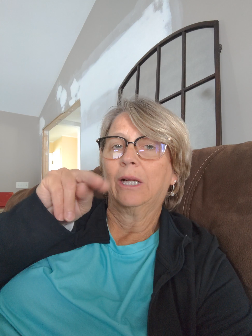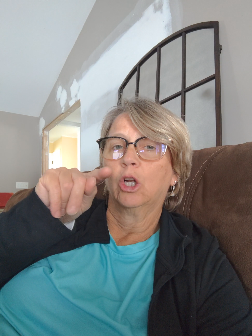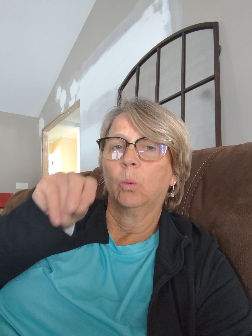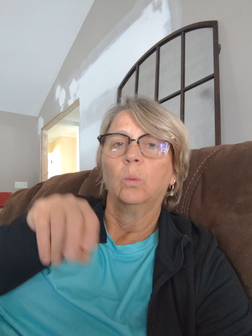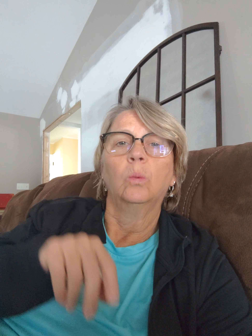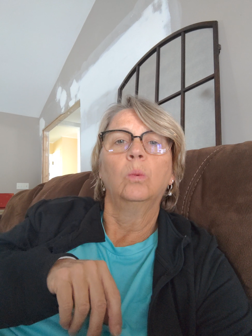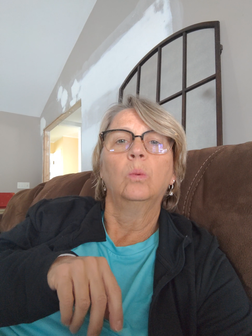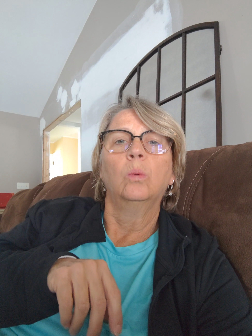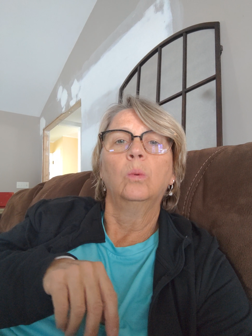into